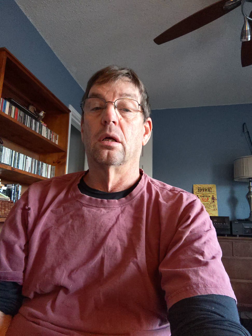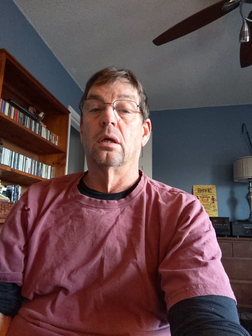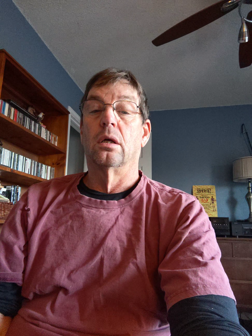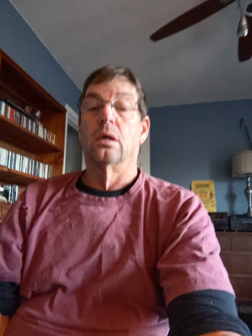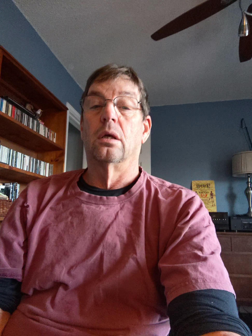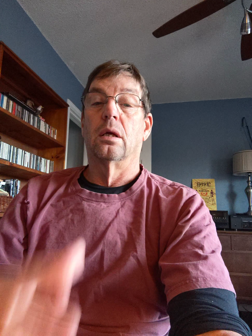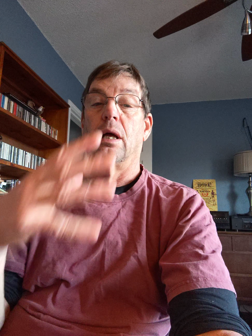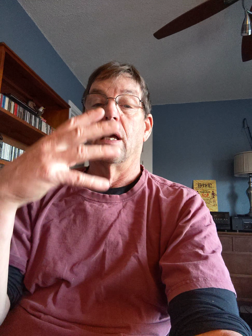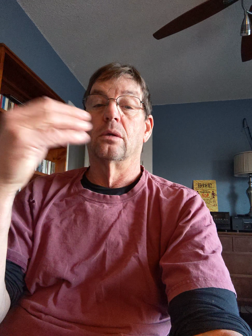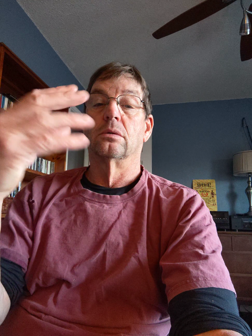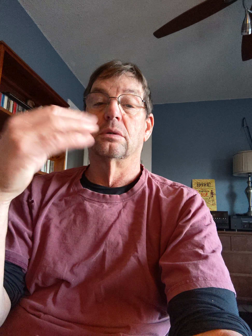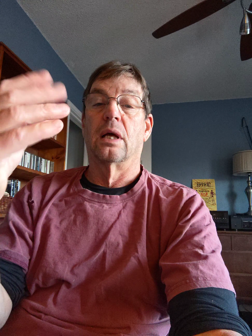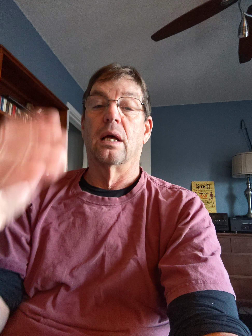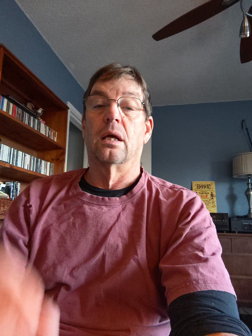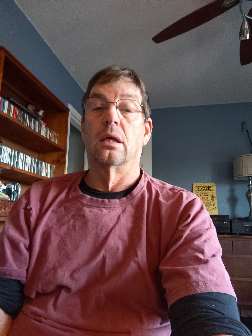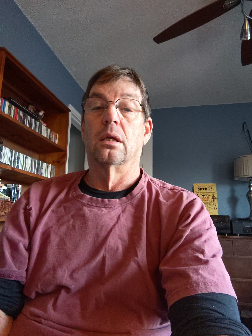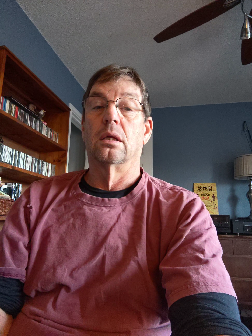outside